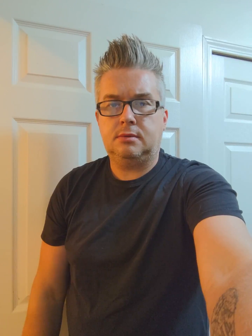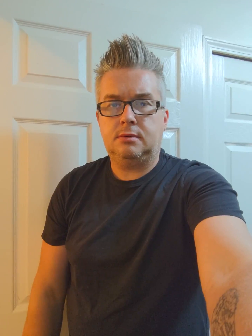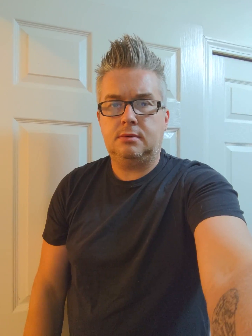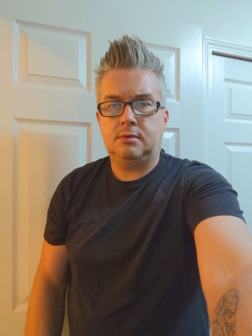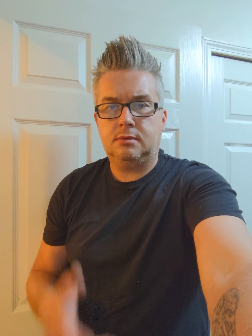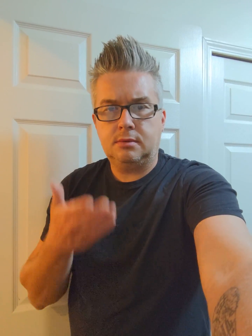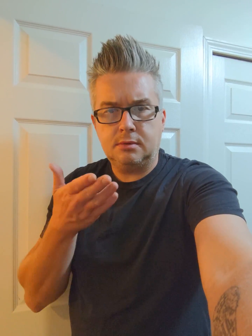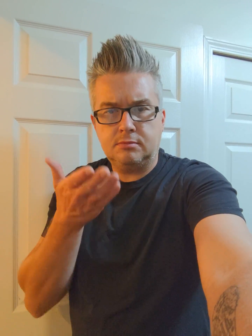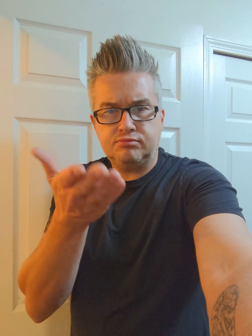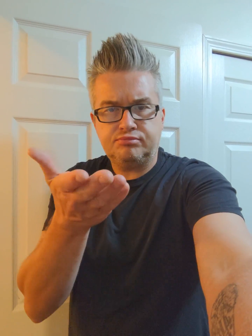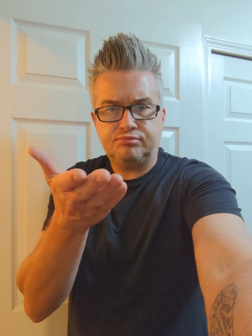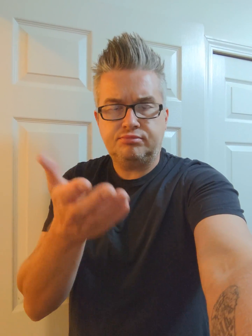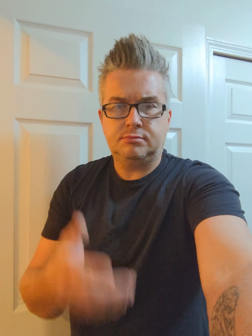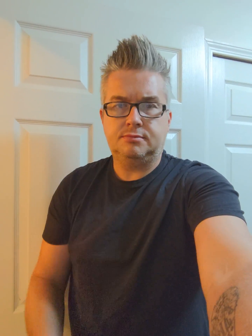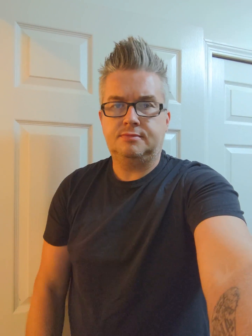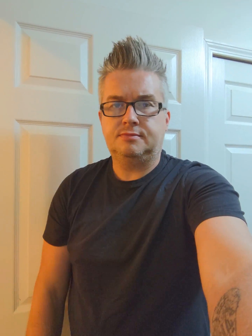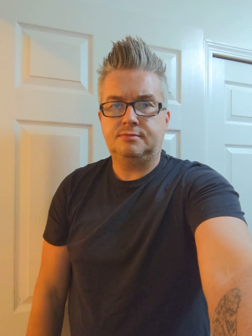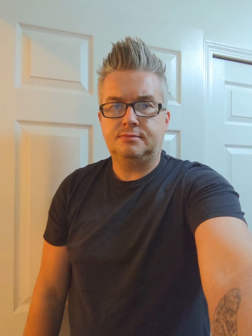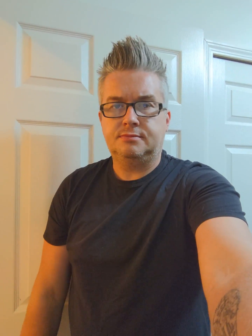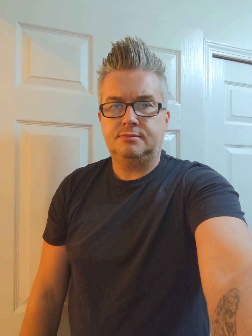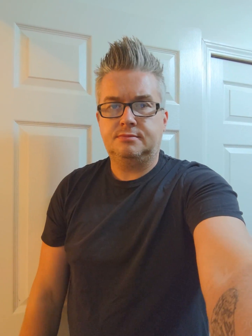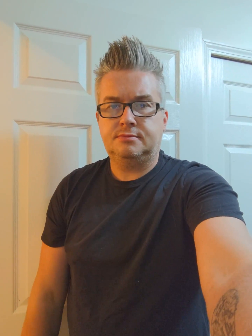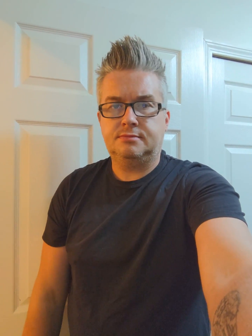oven